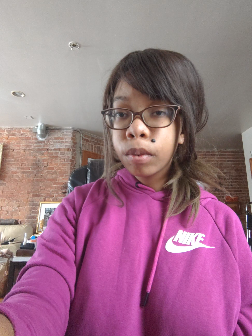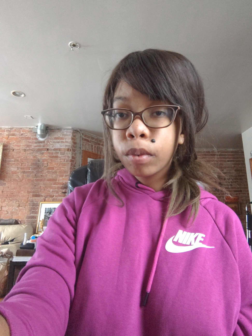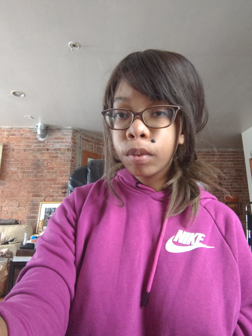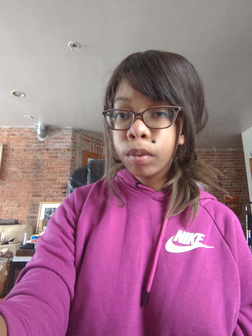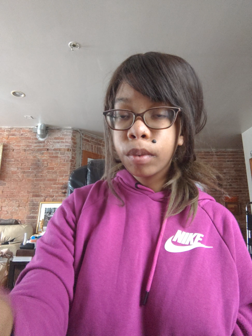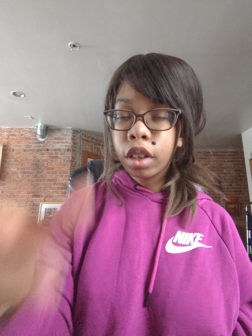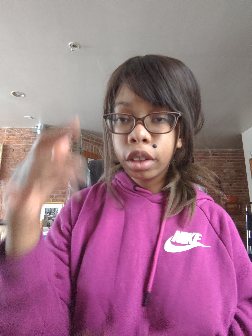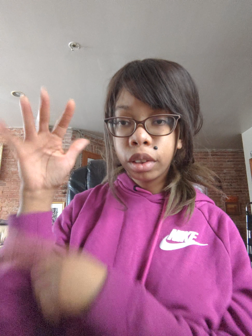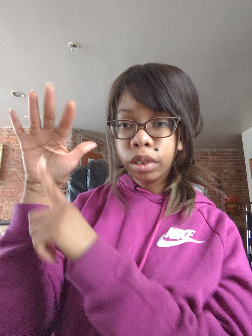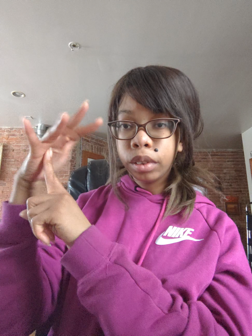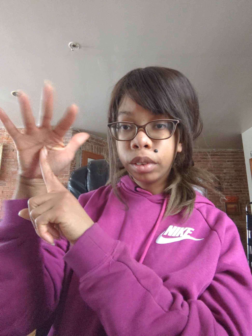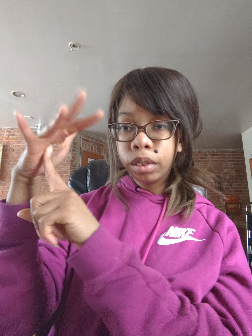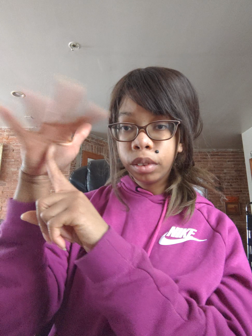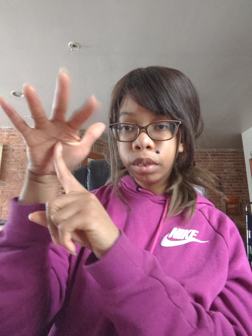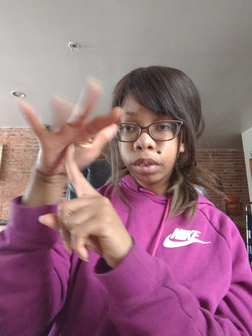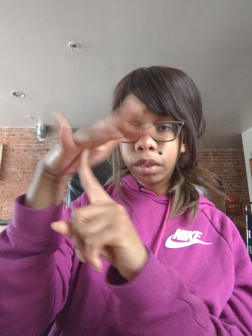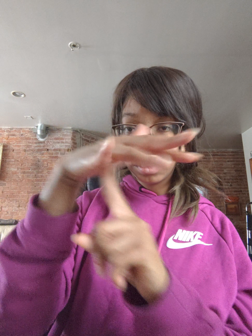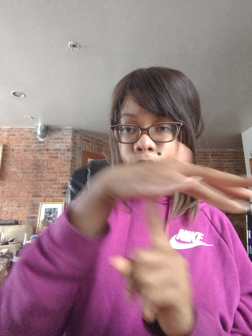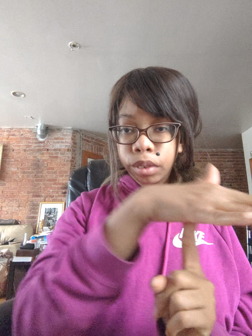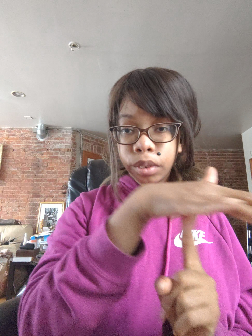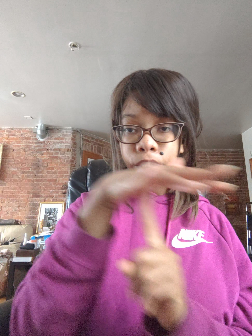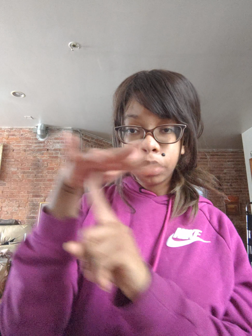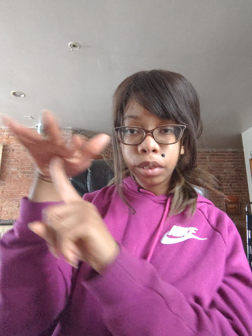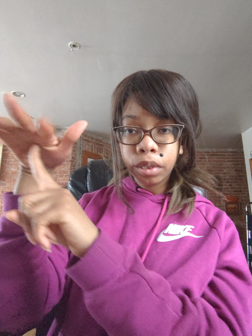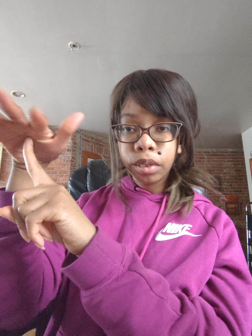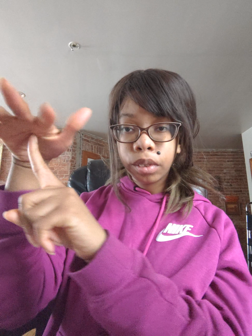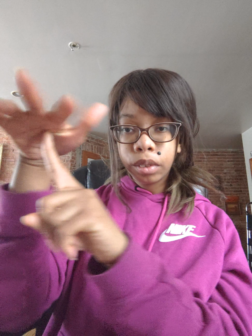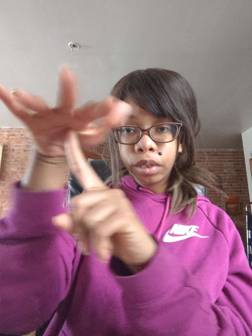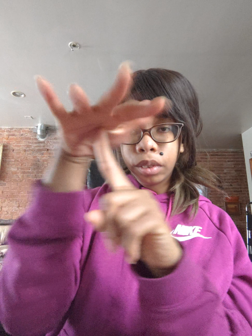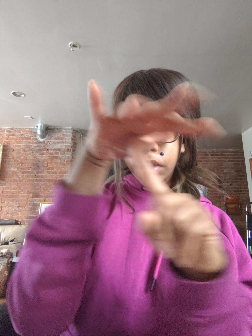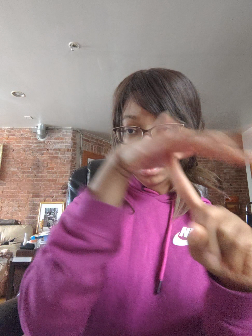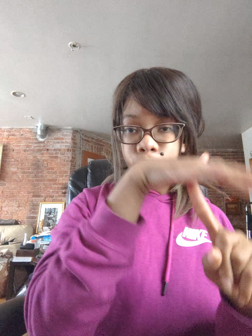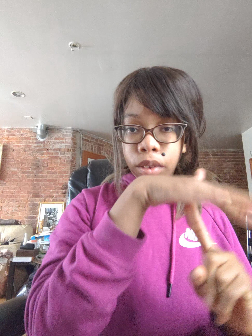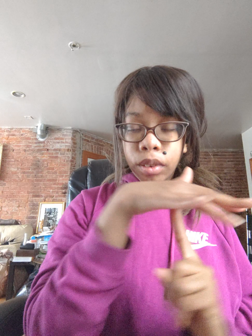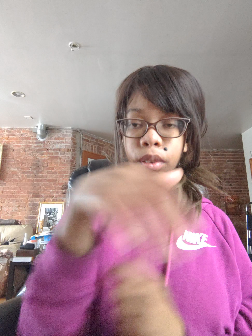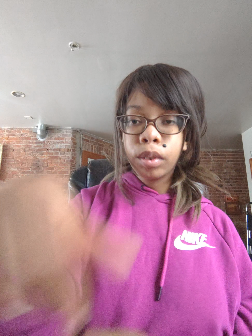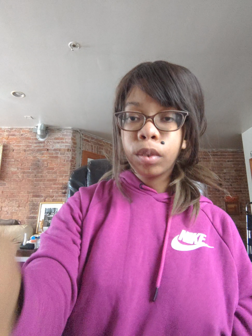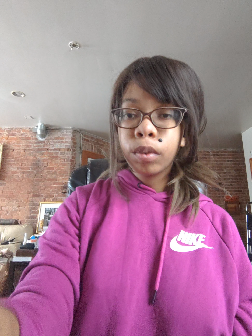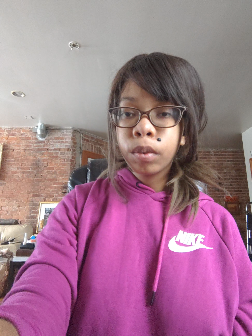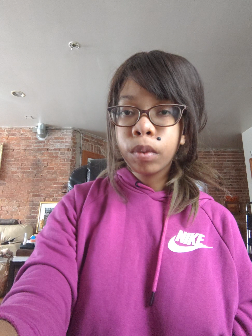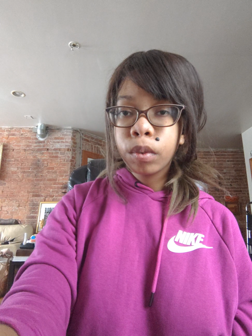helicopter